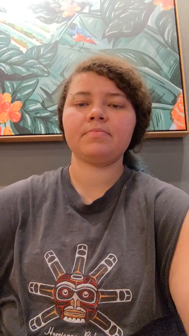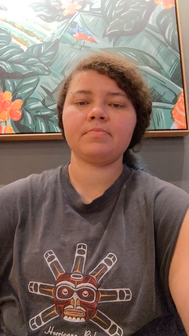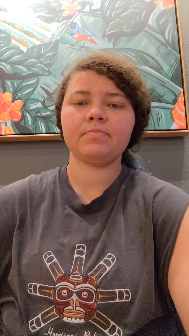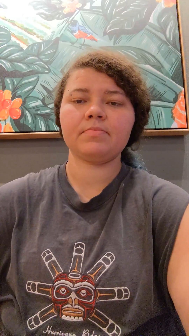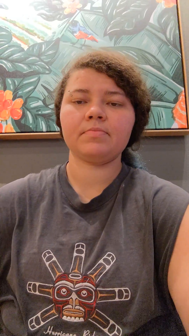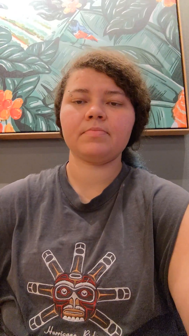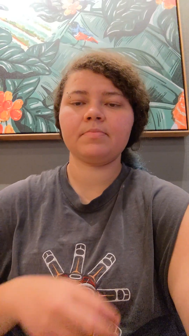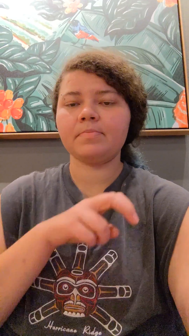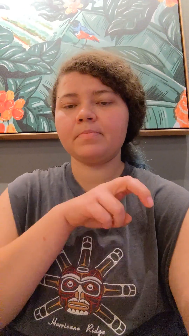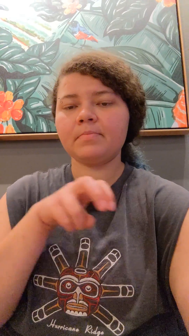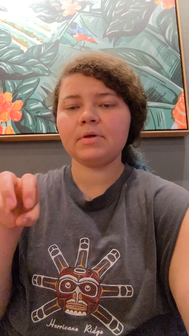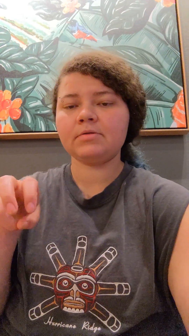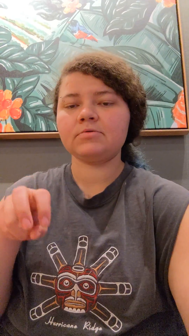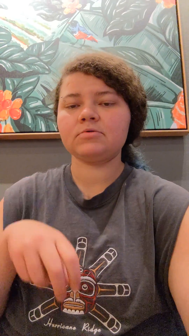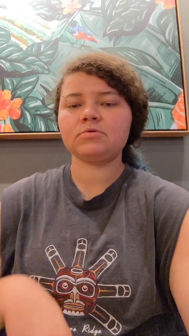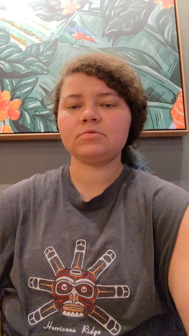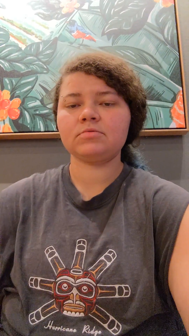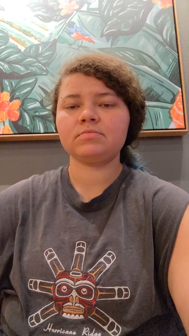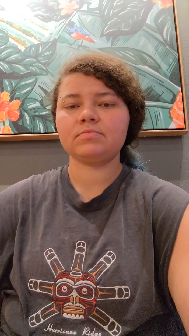bench